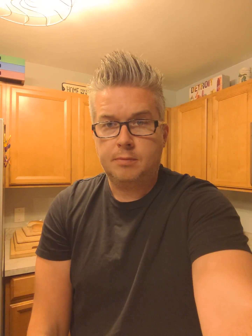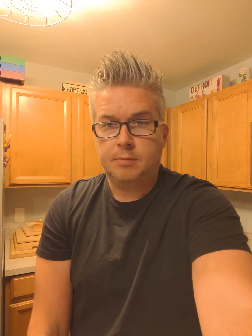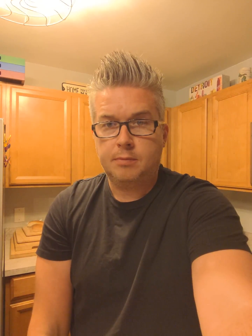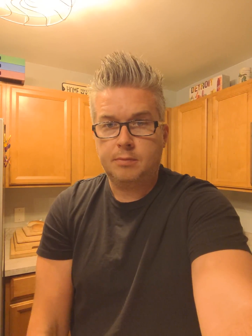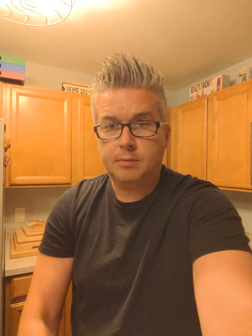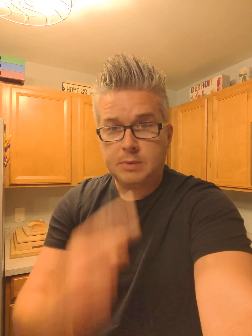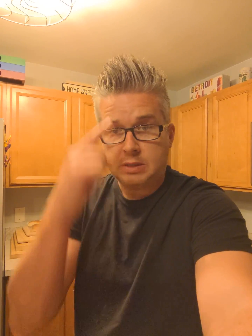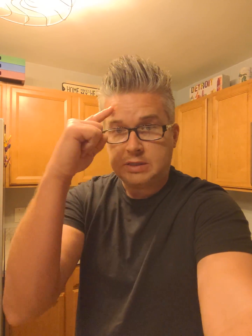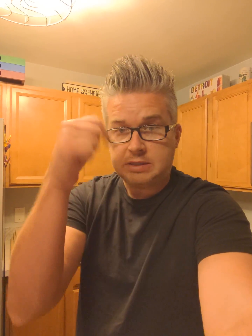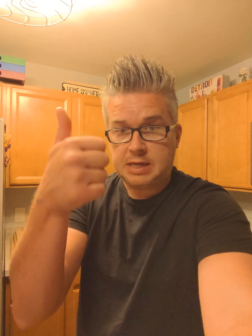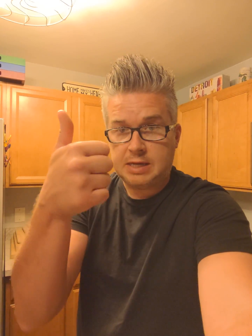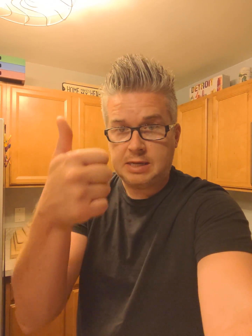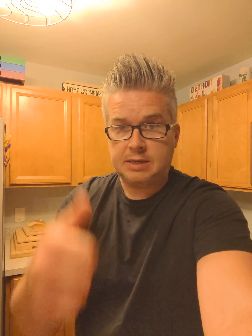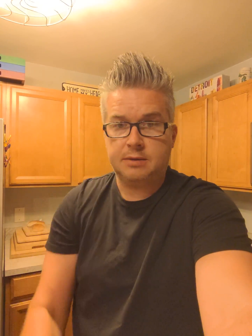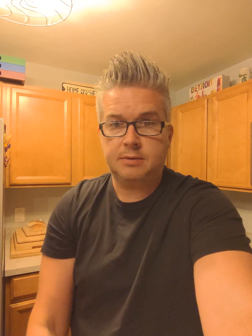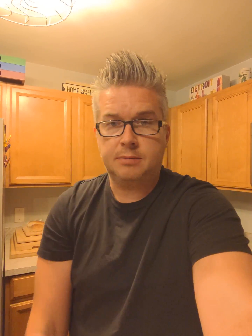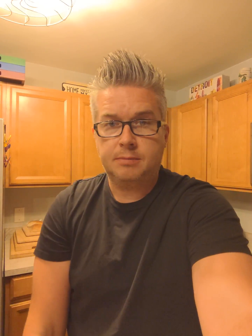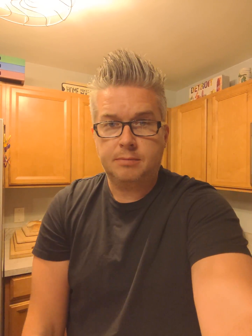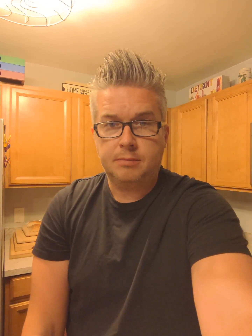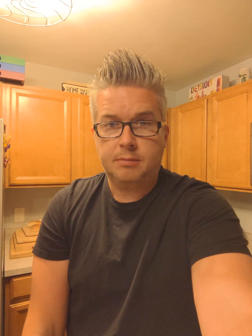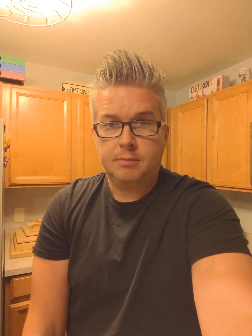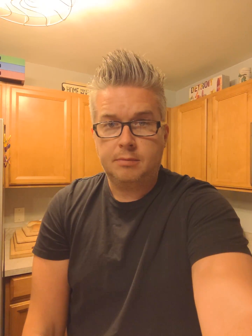dime